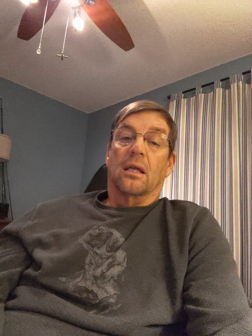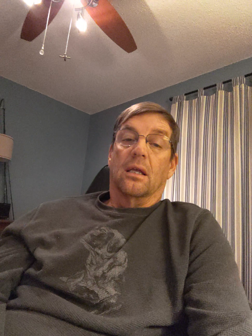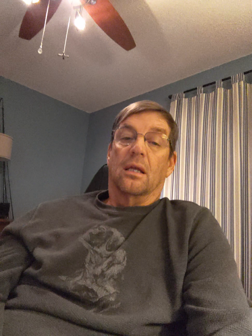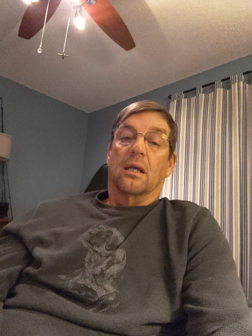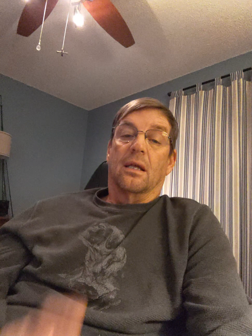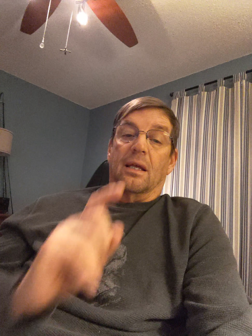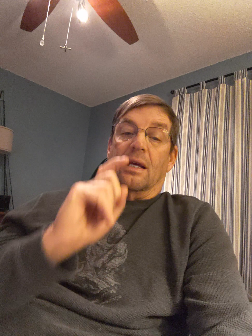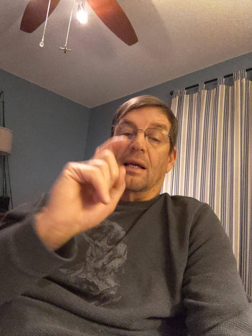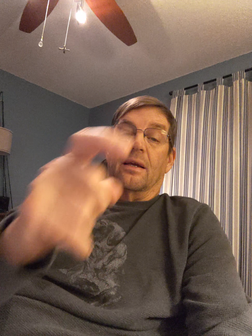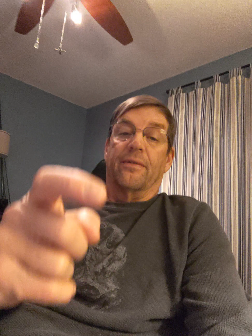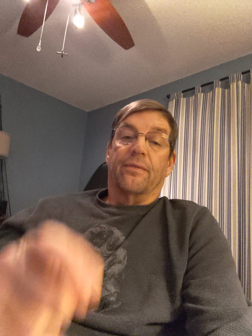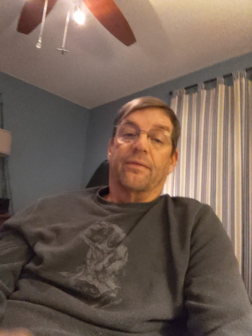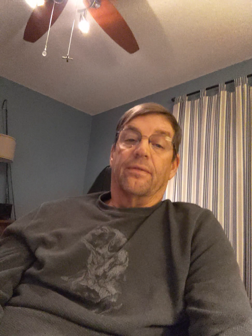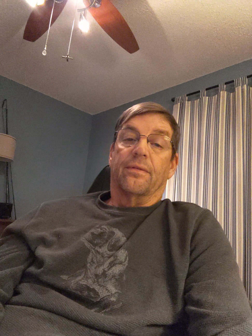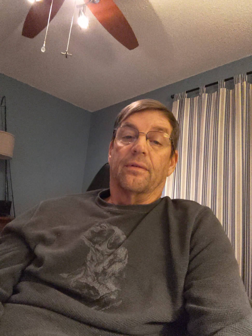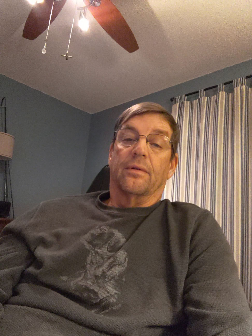gift